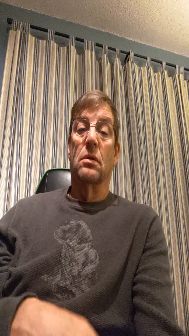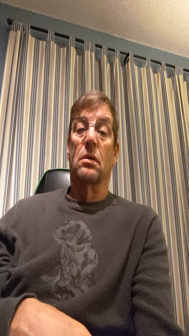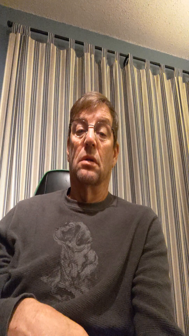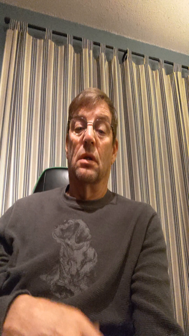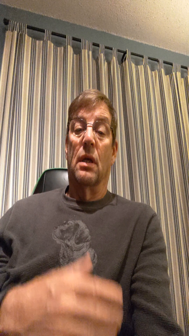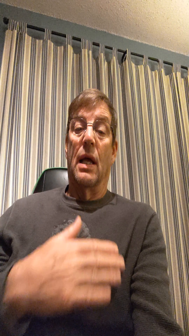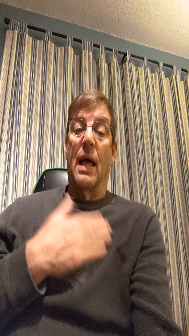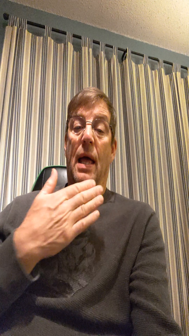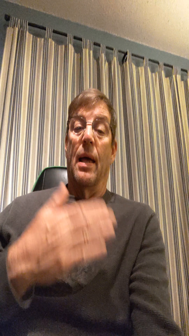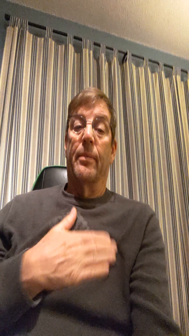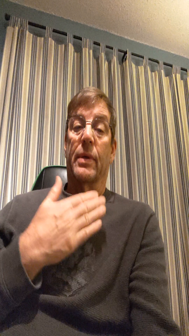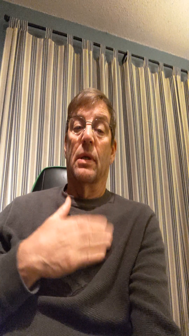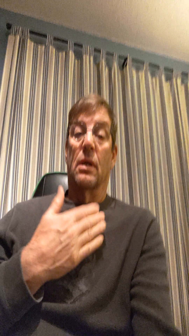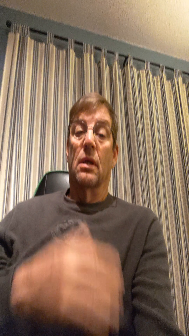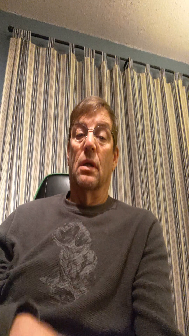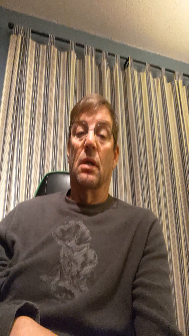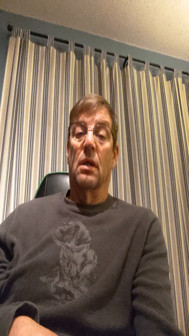happy